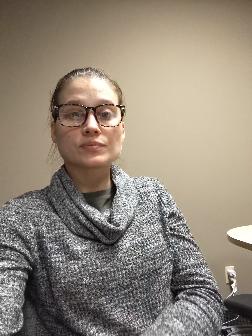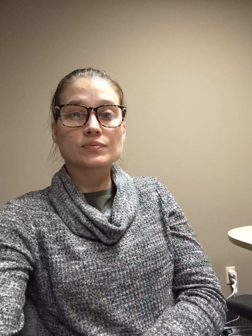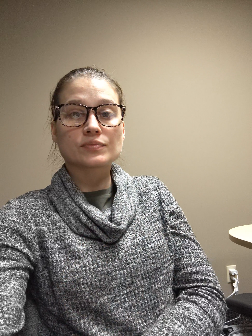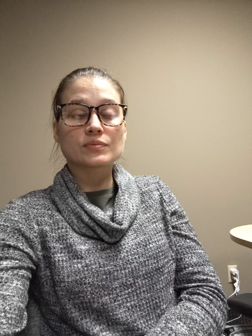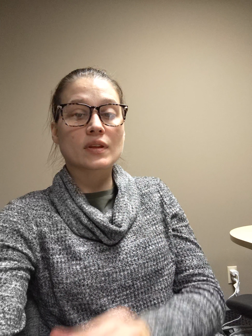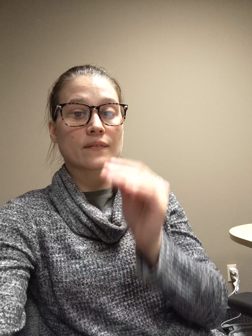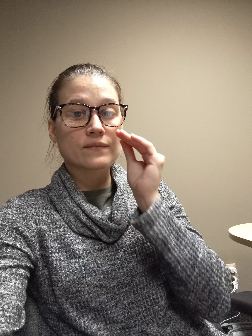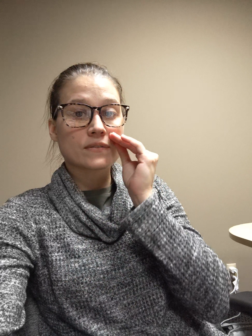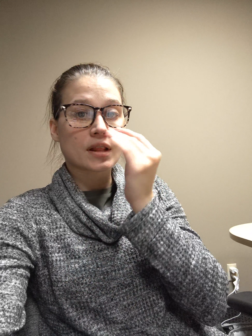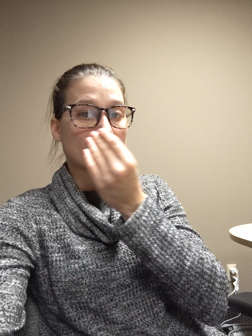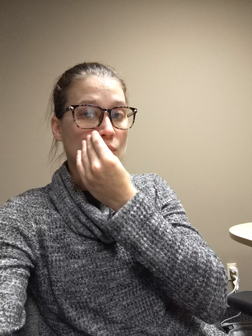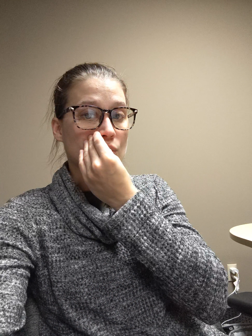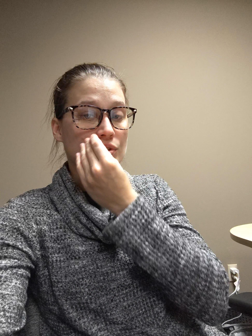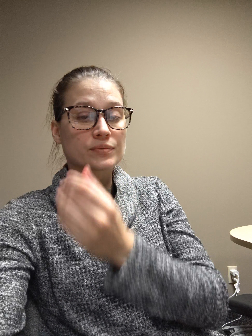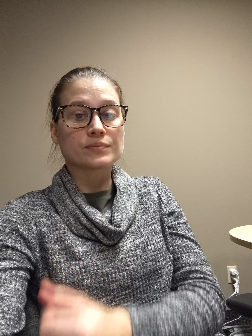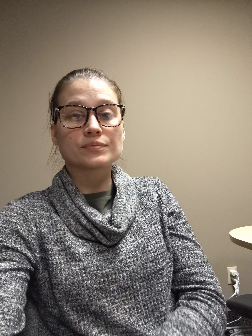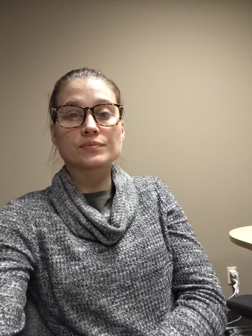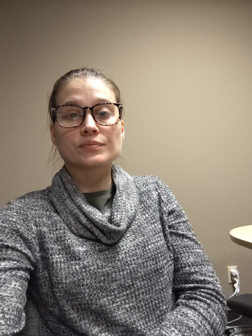flower